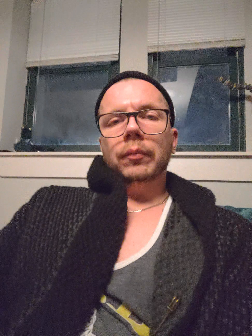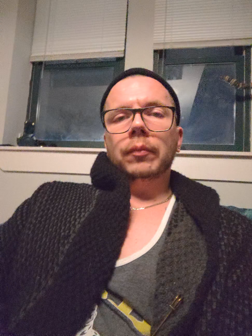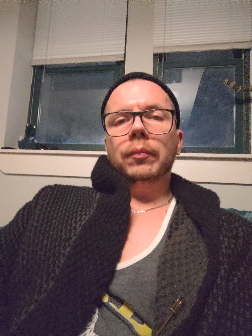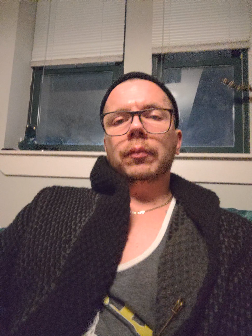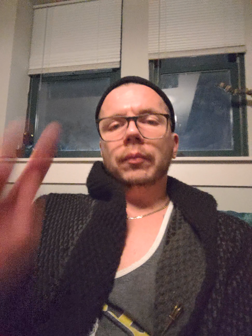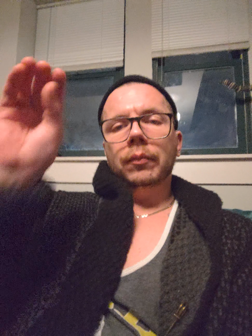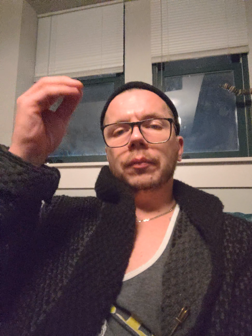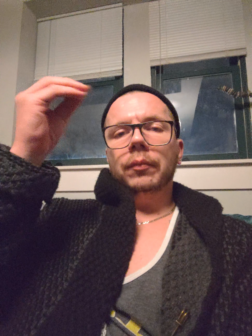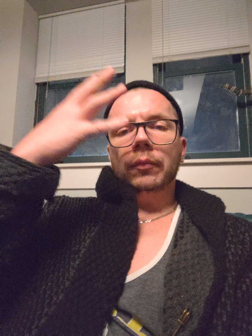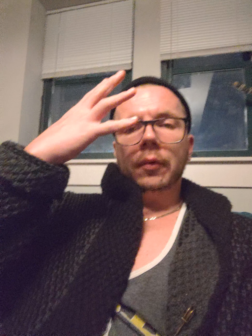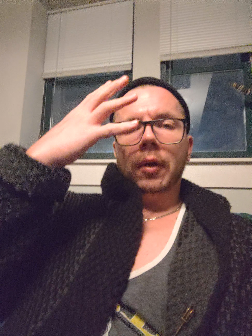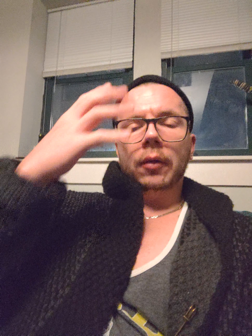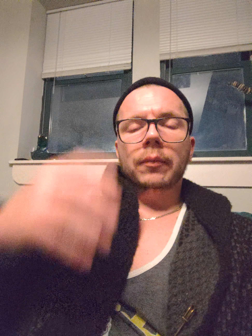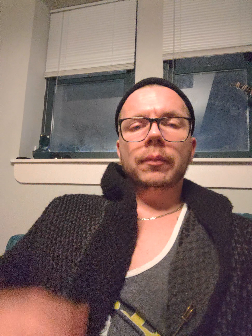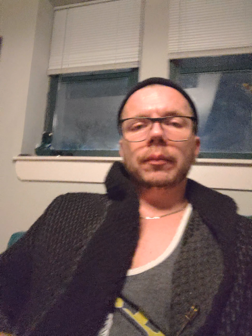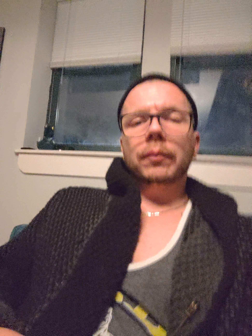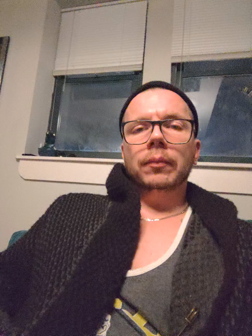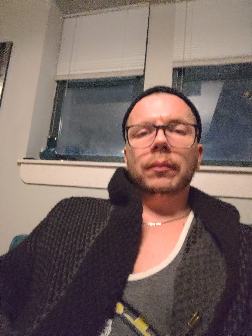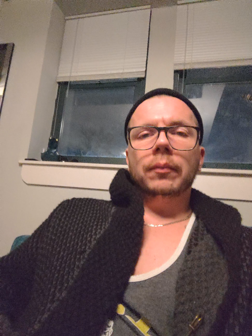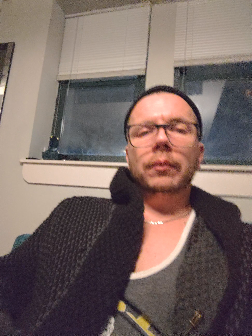sun